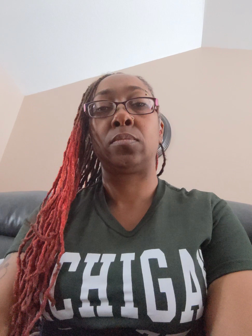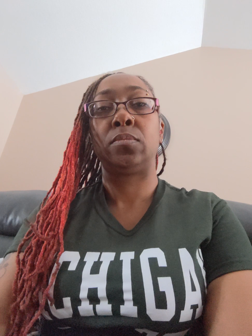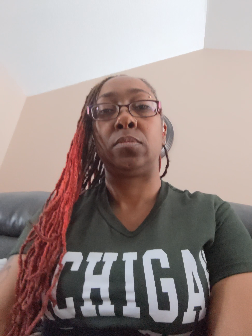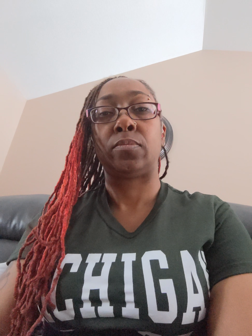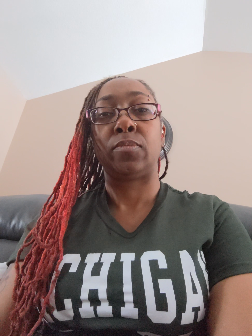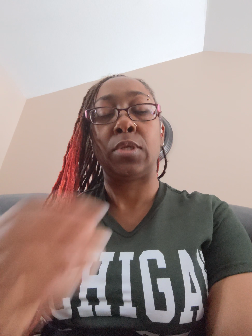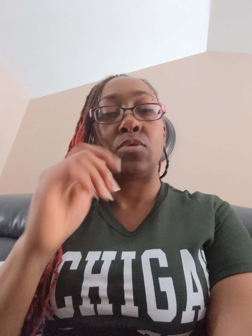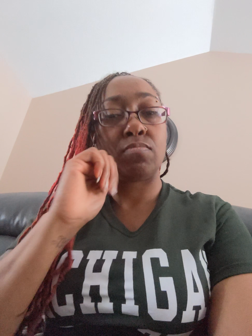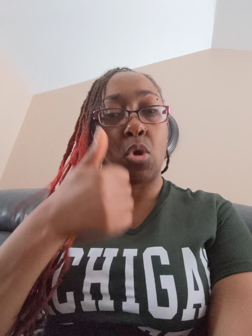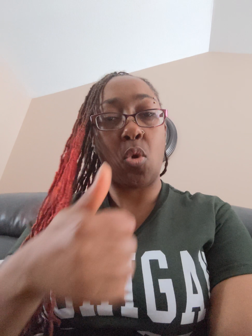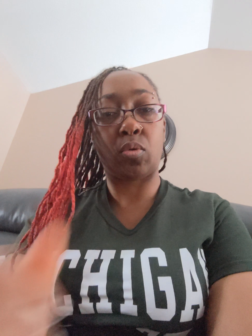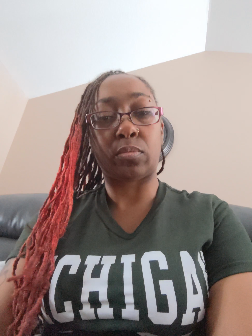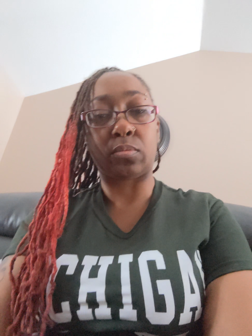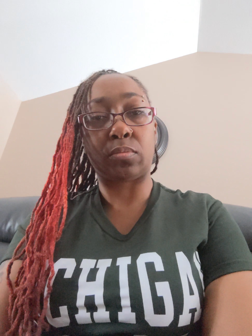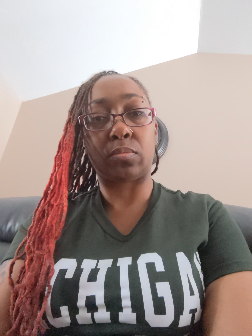tomorrow